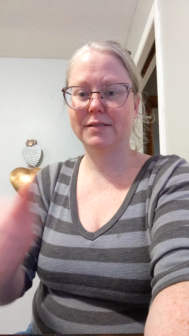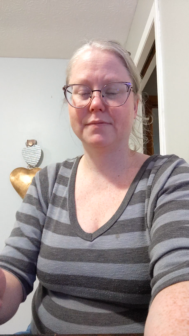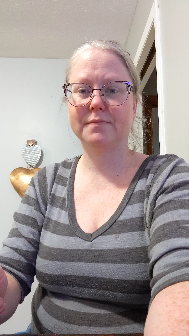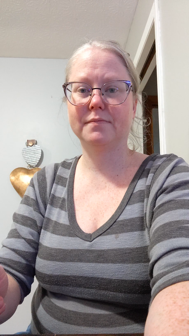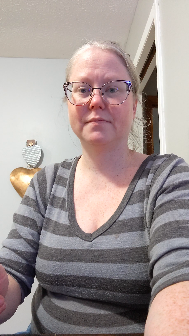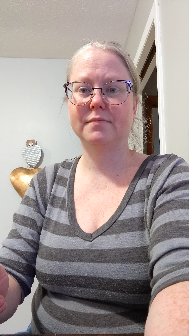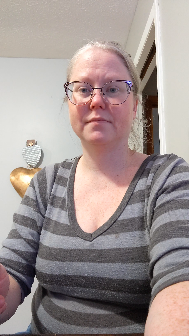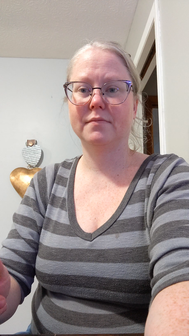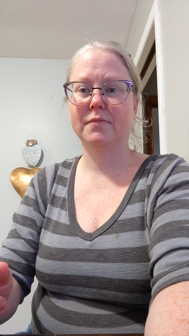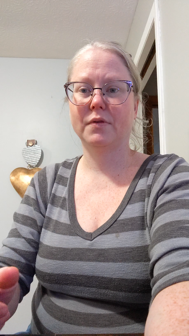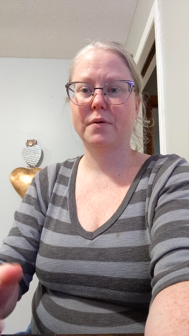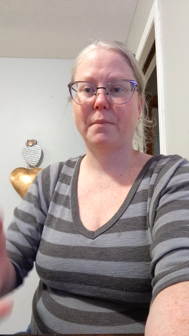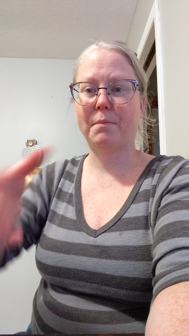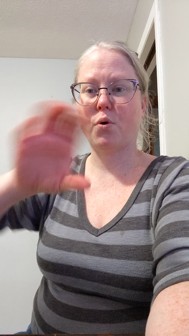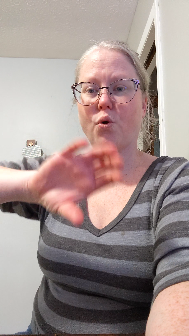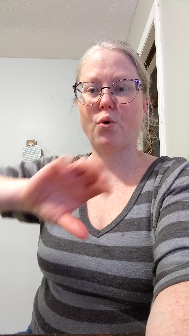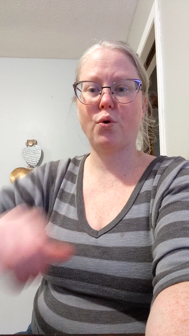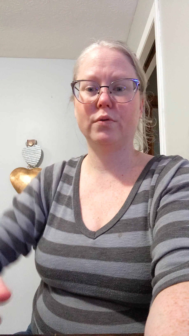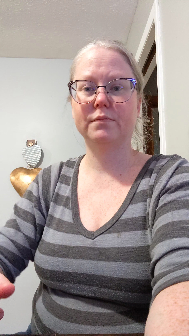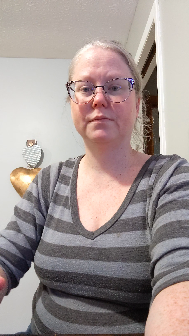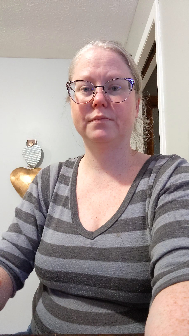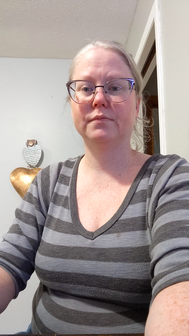pour